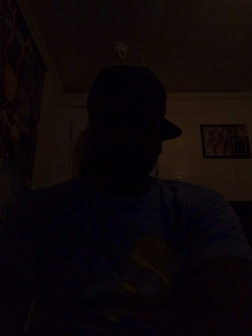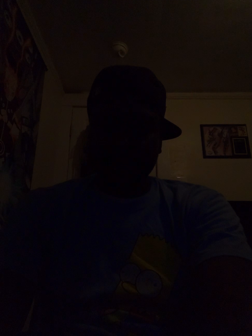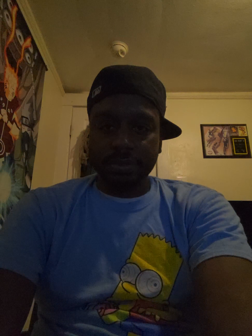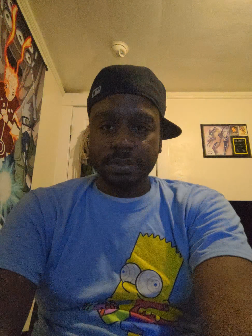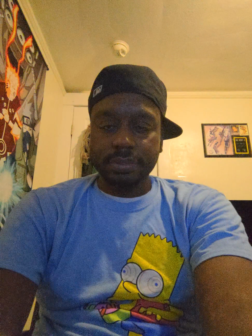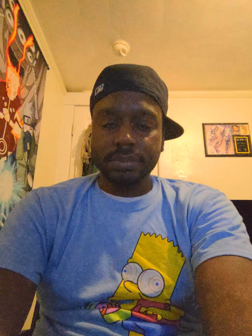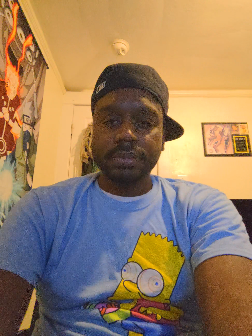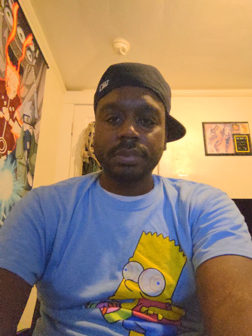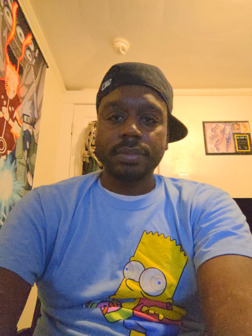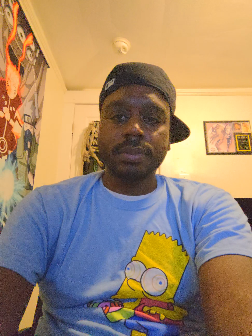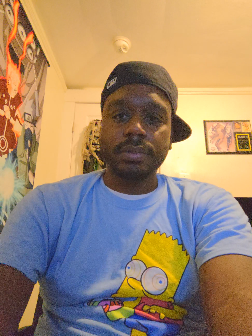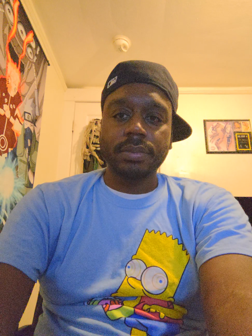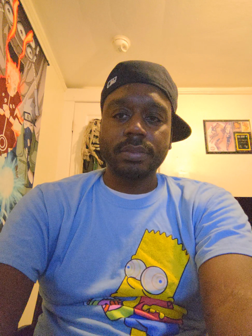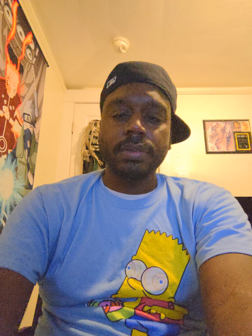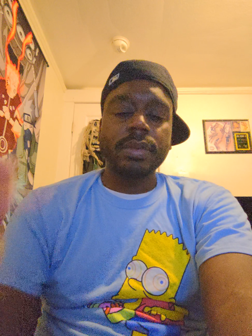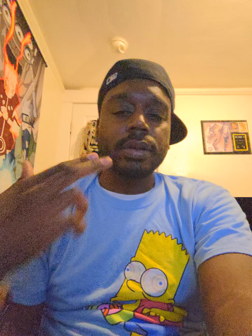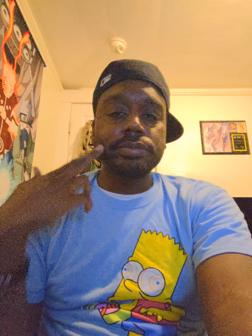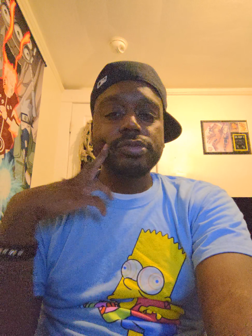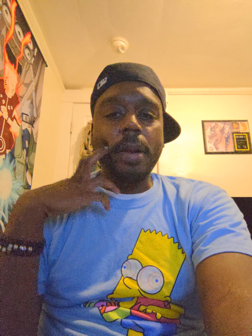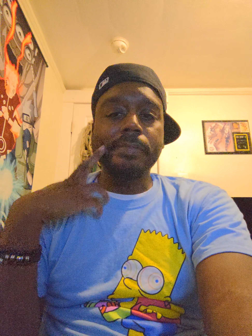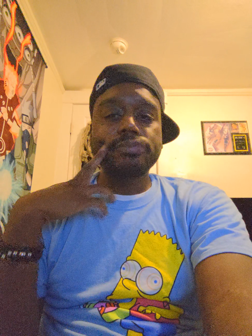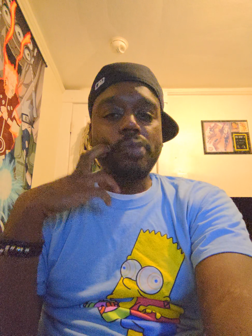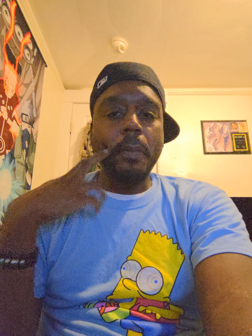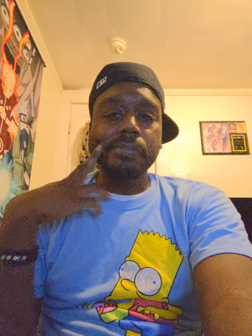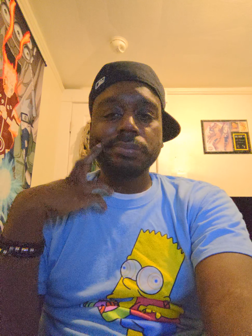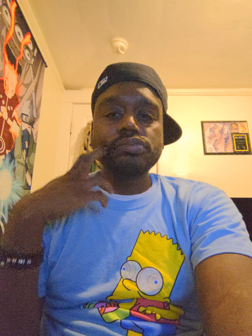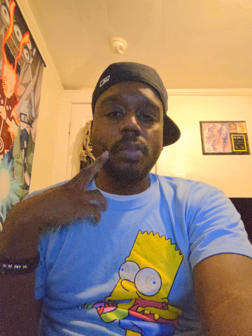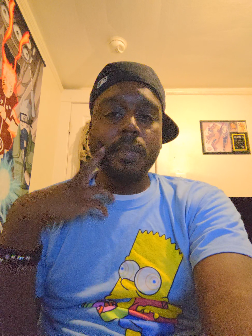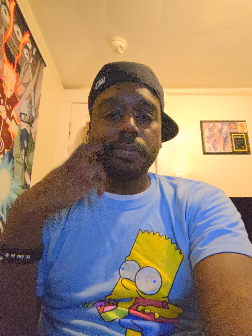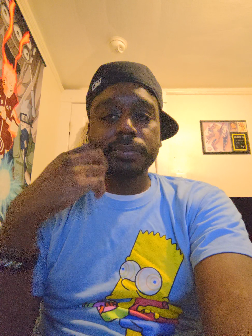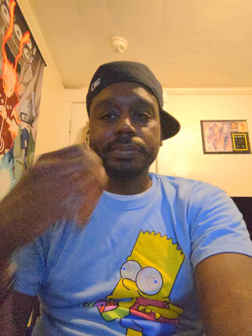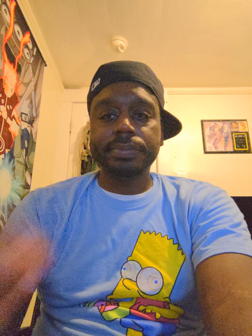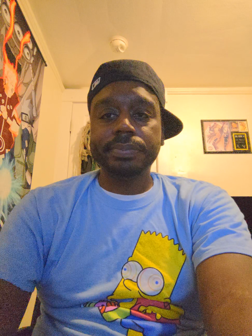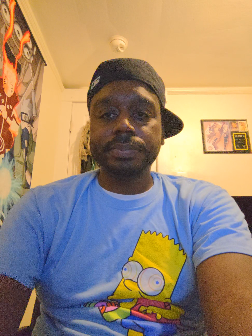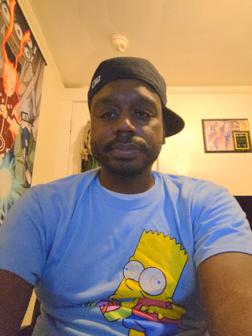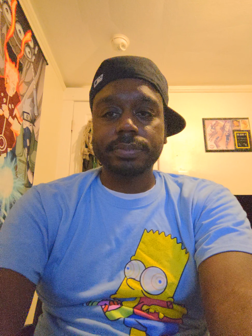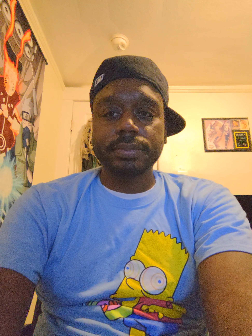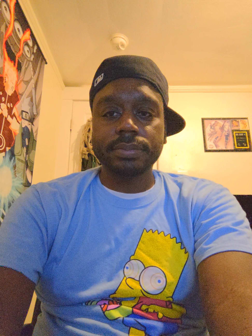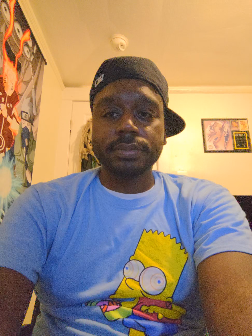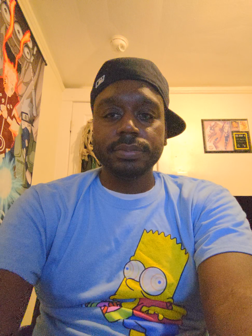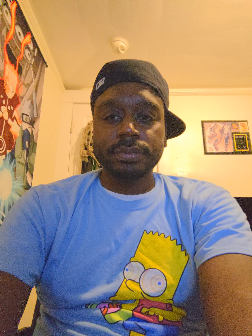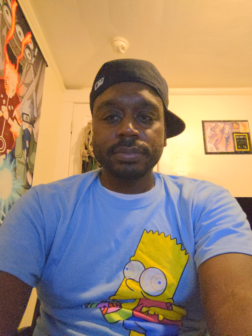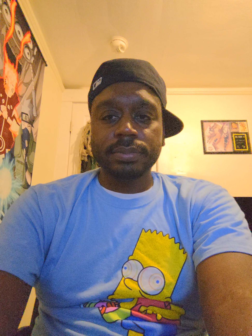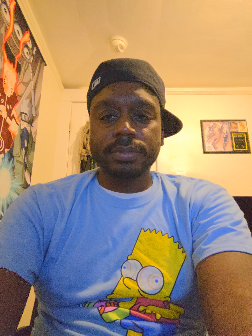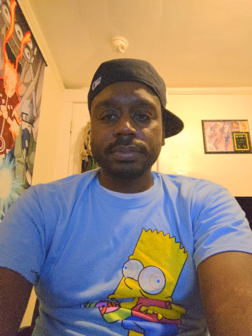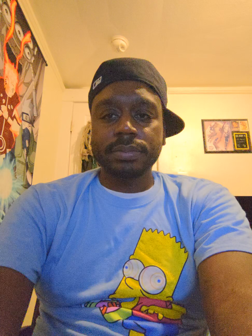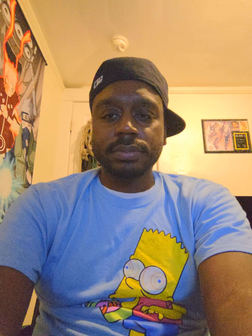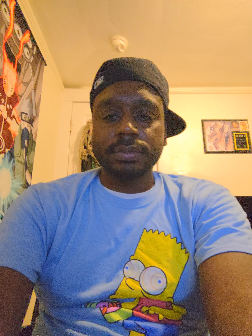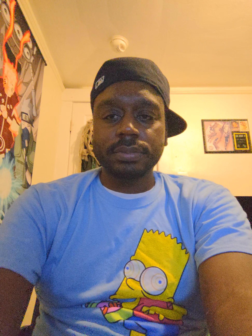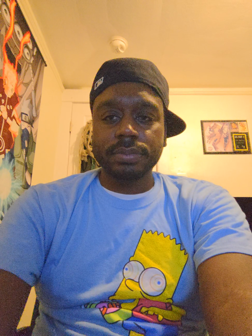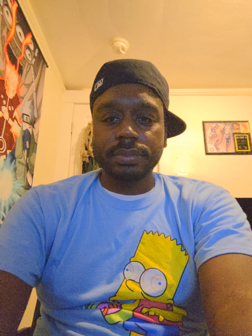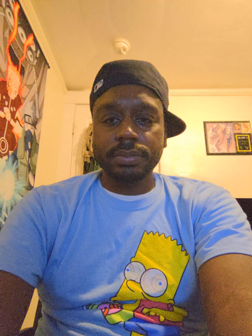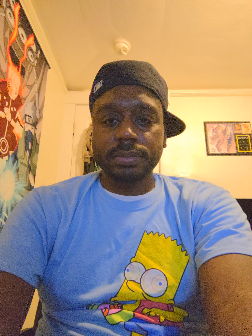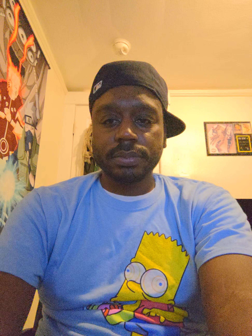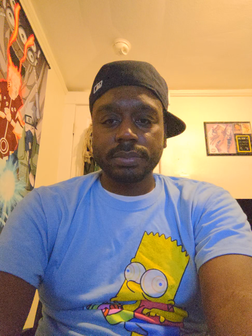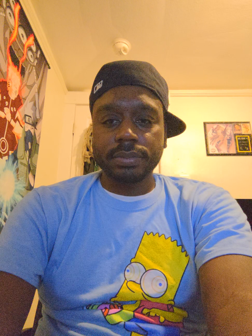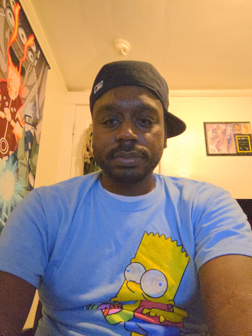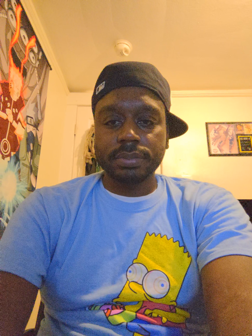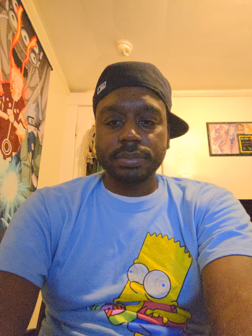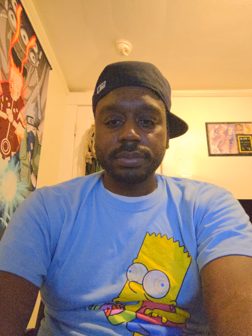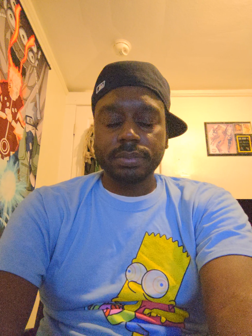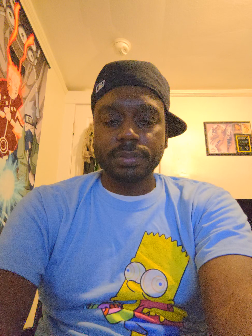gum